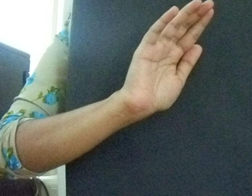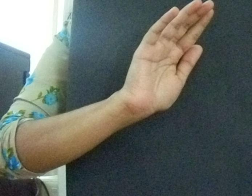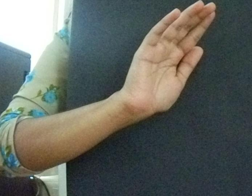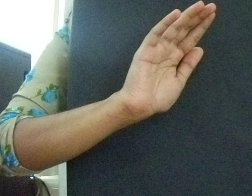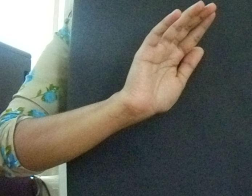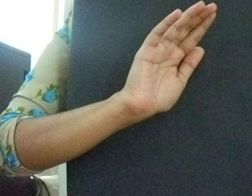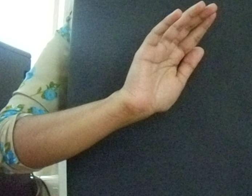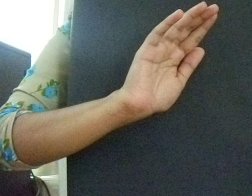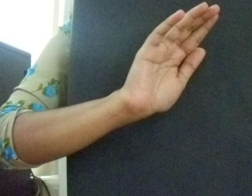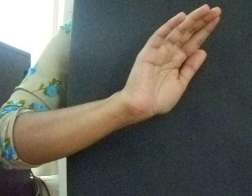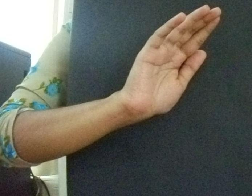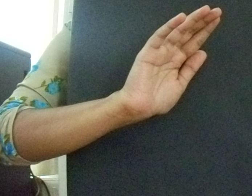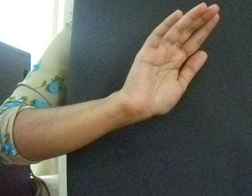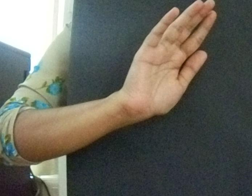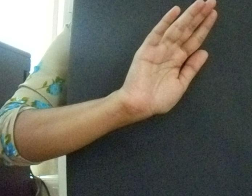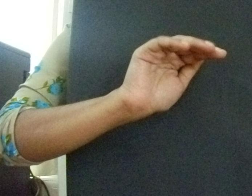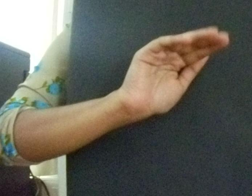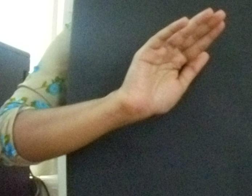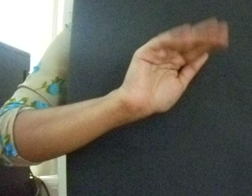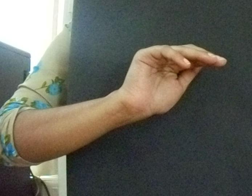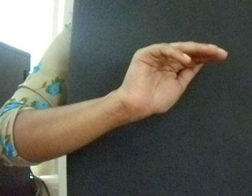call